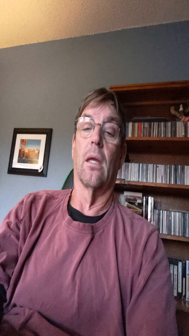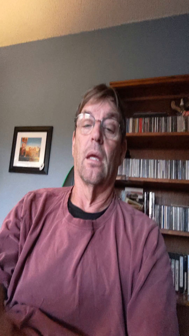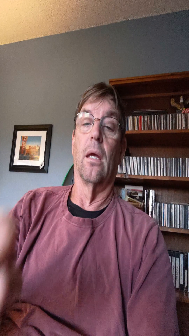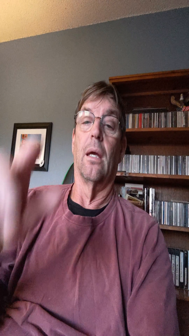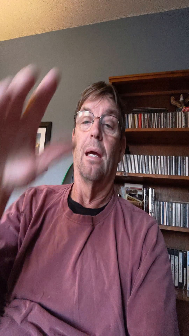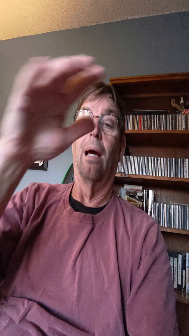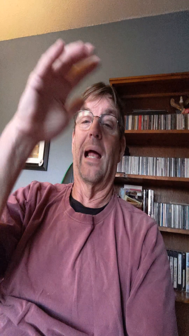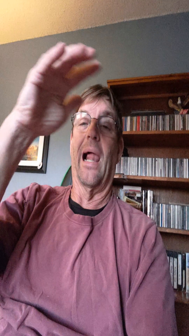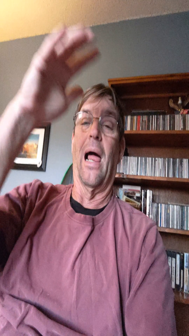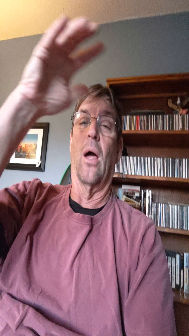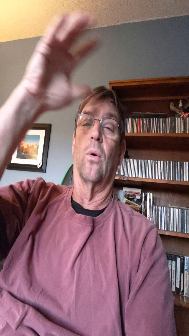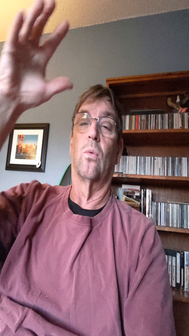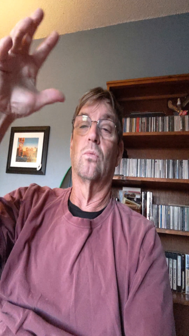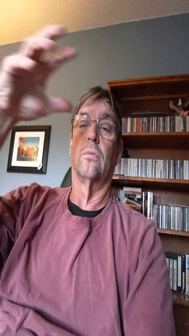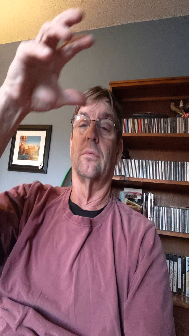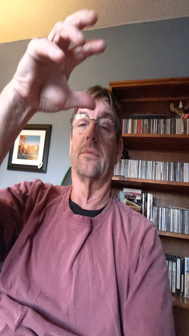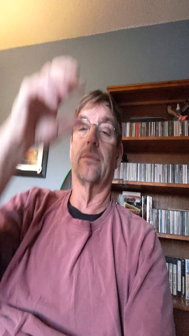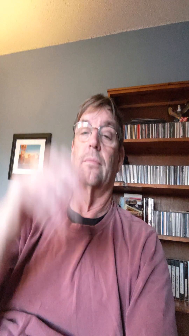cloud